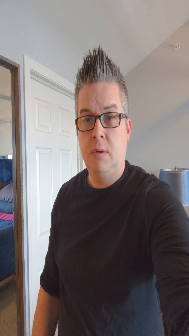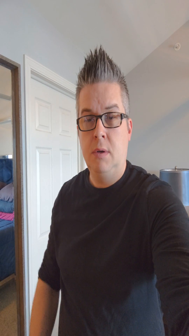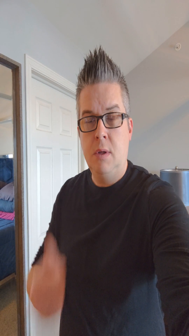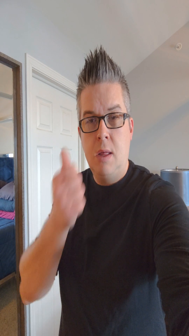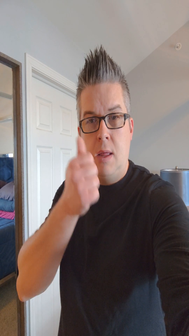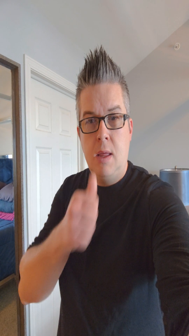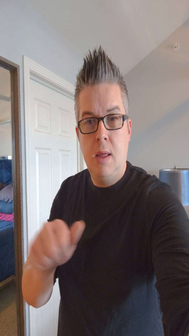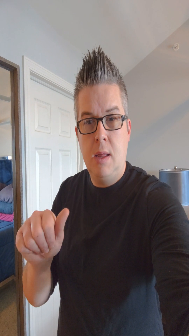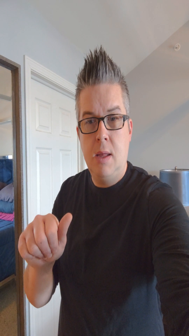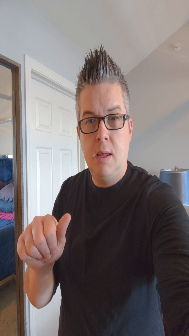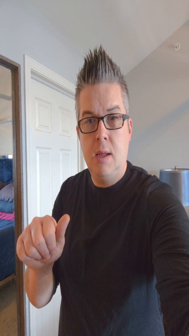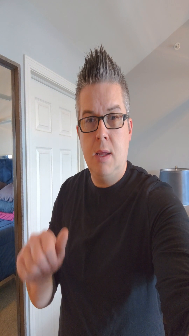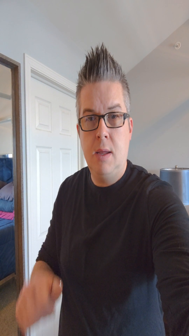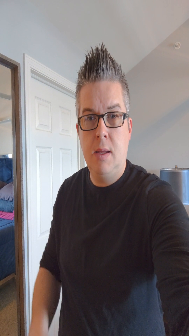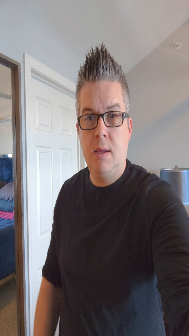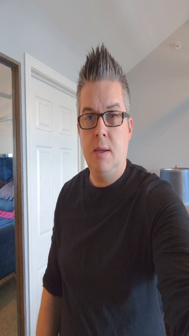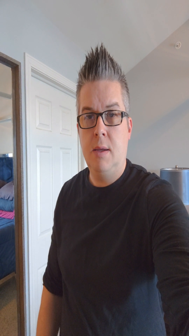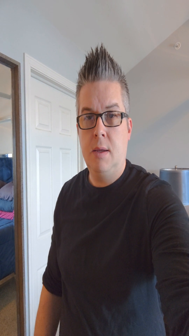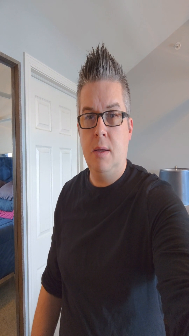any